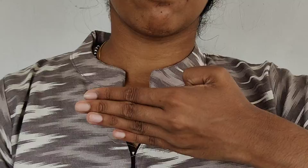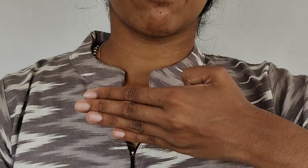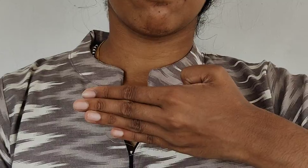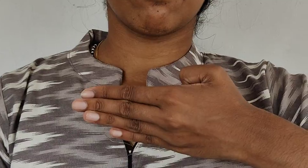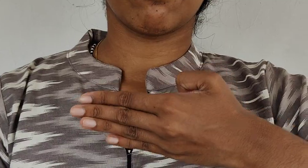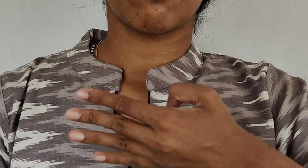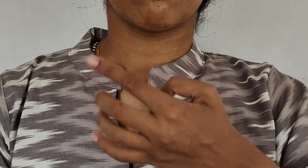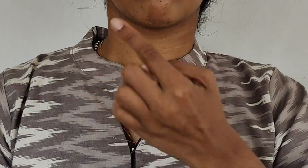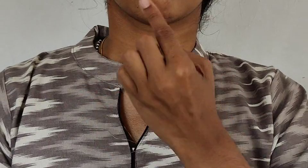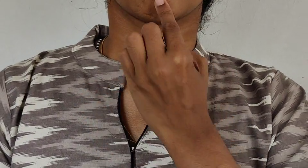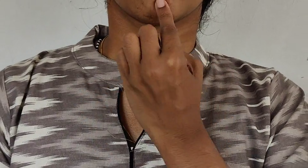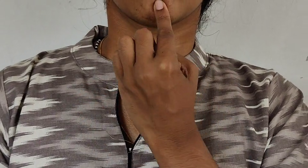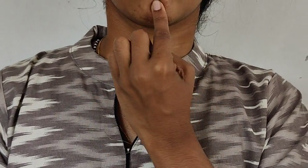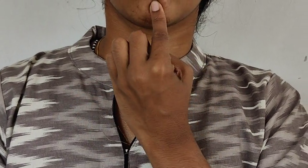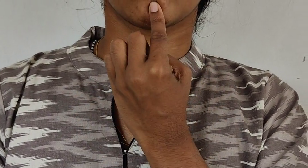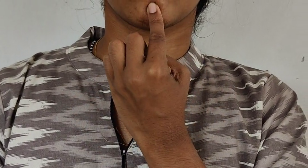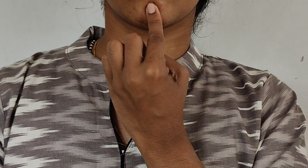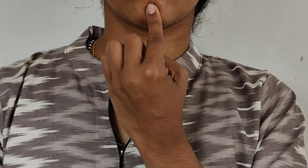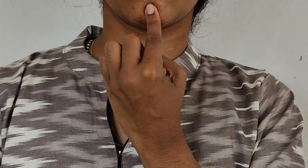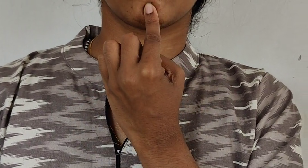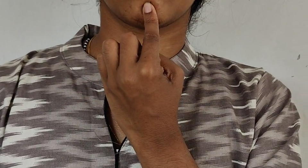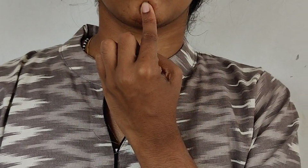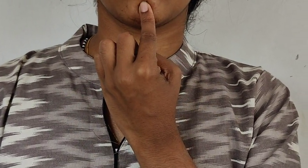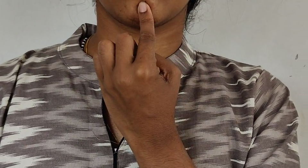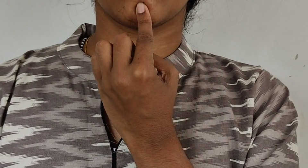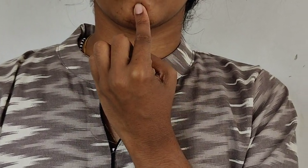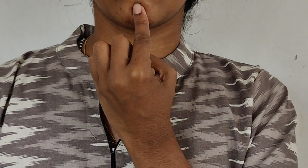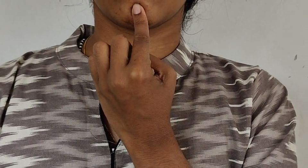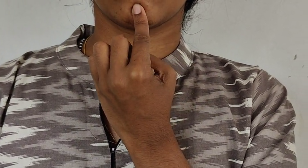അം